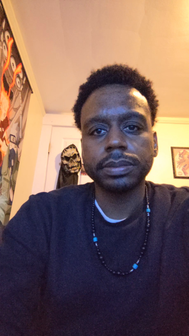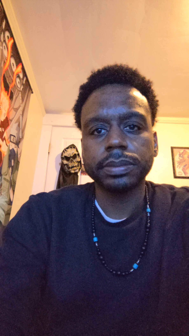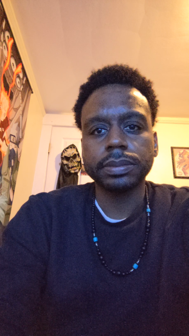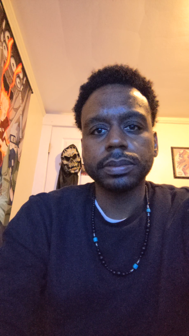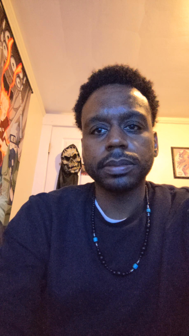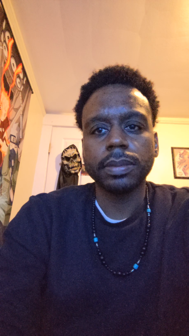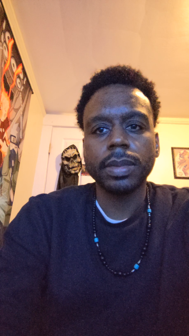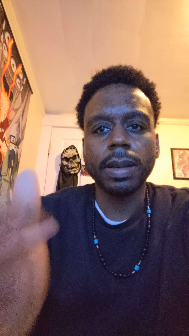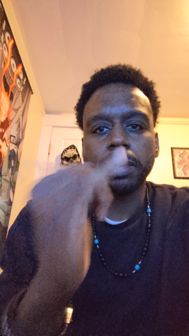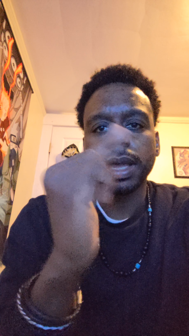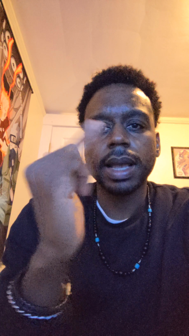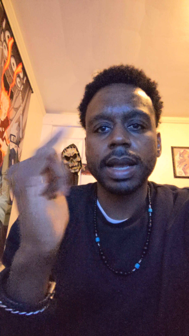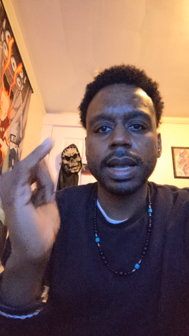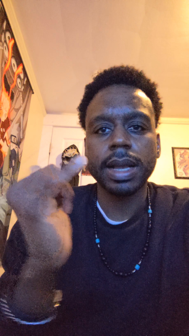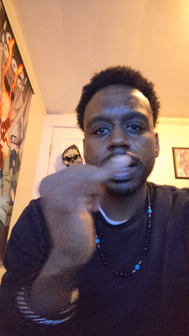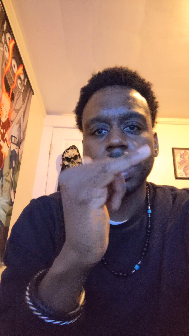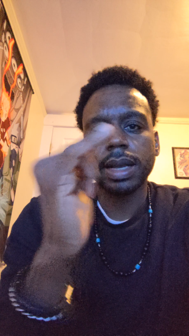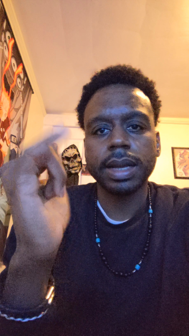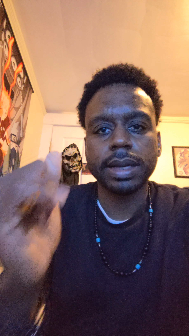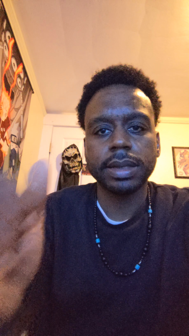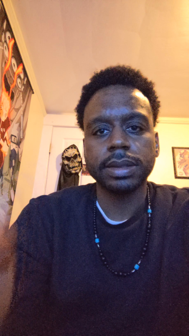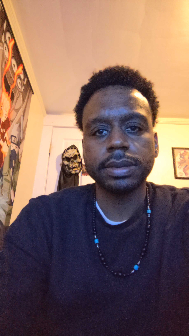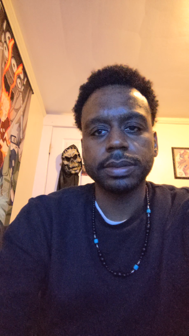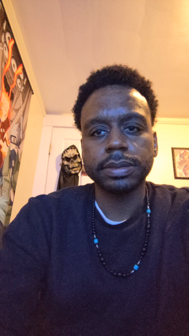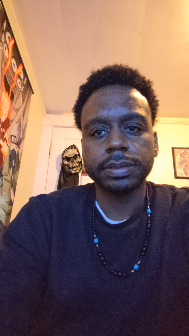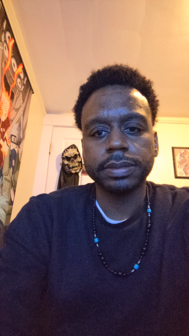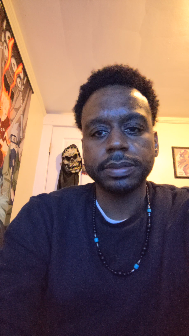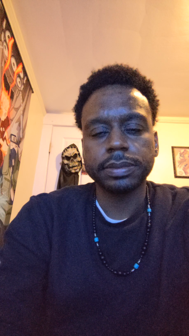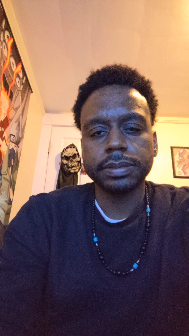play